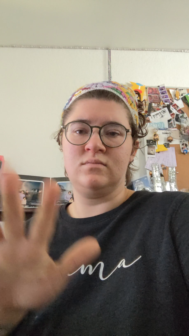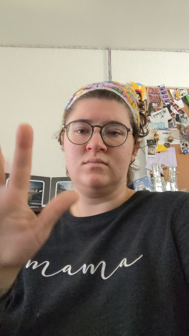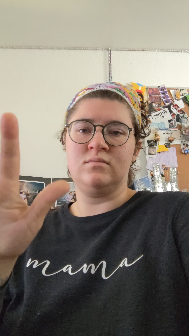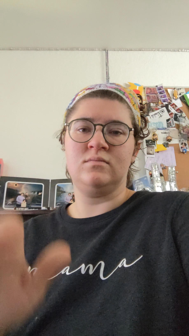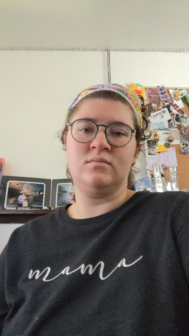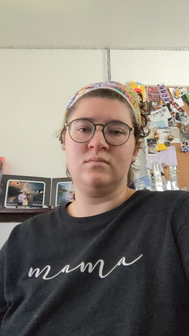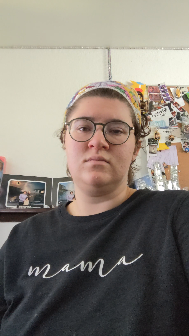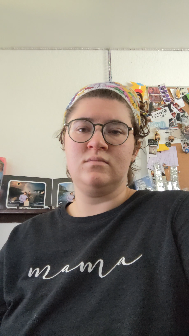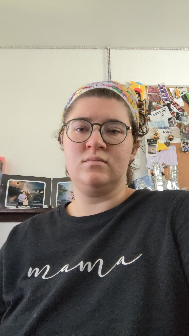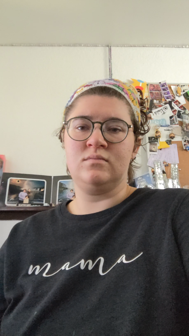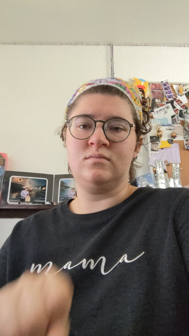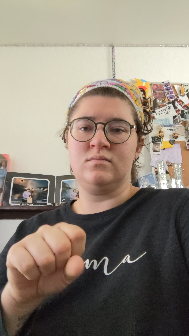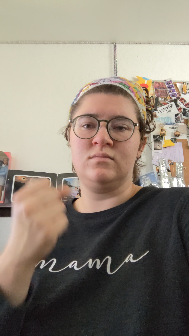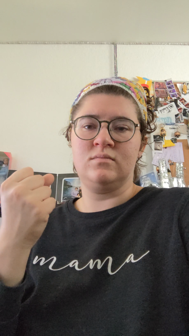break